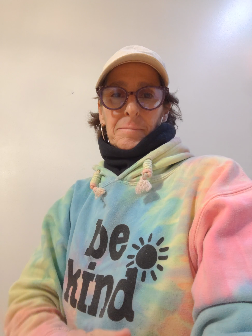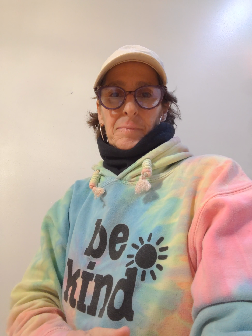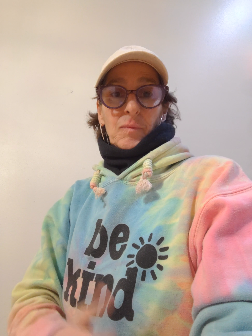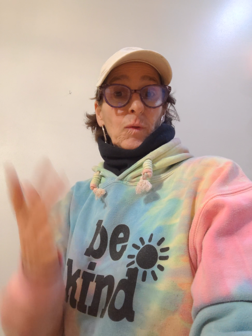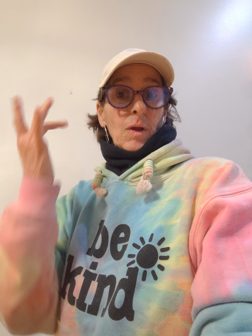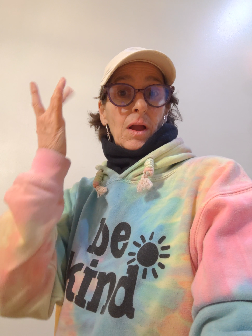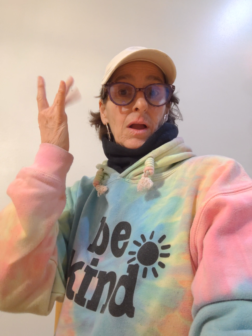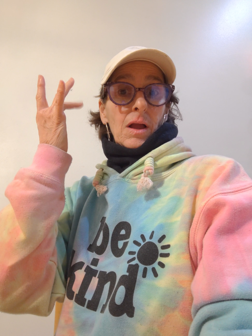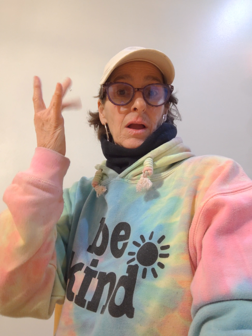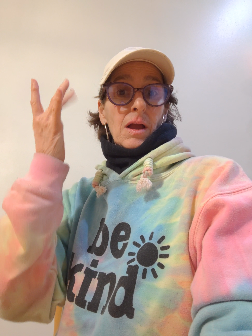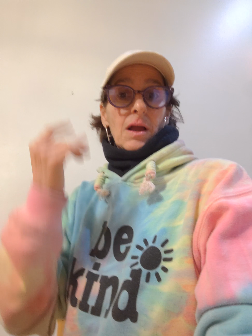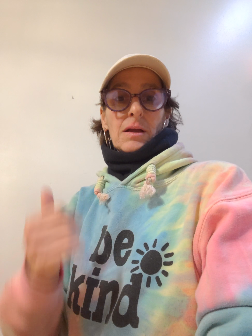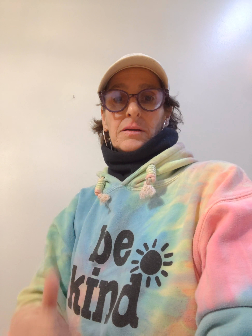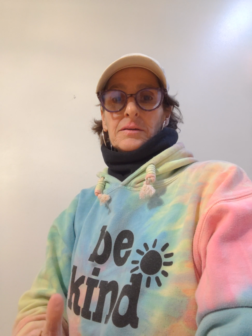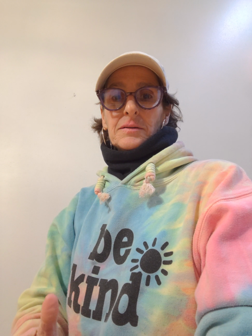why